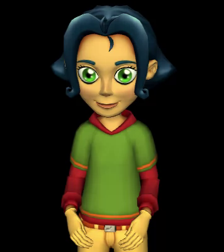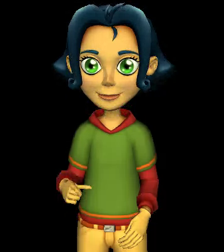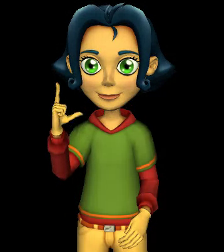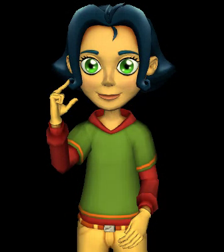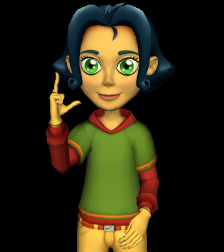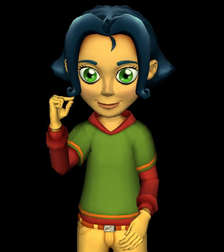أب